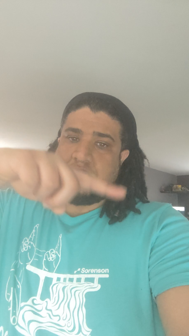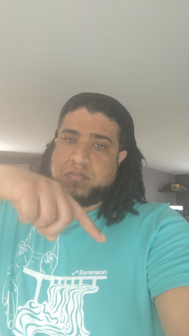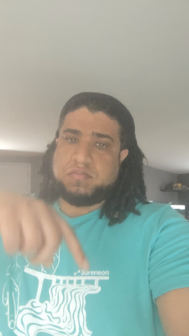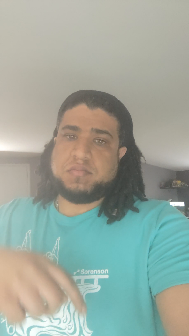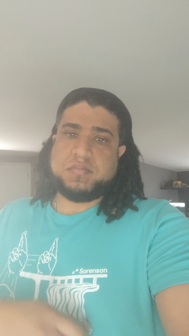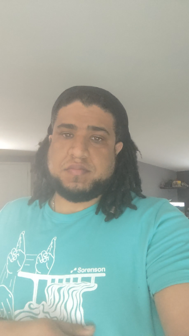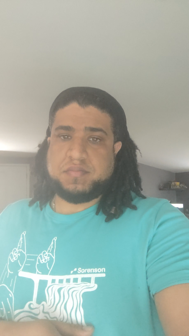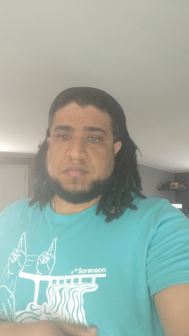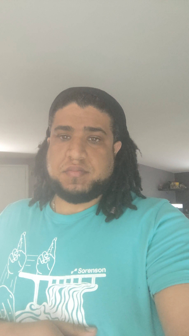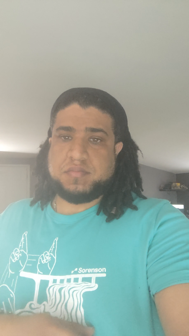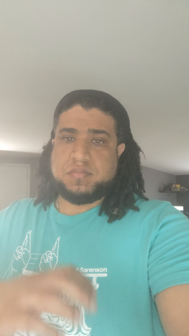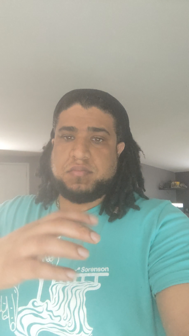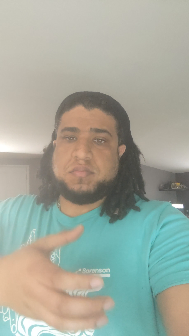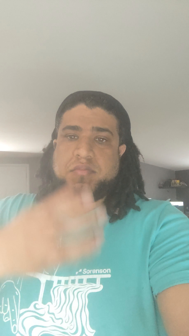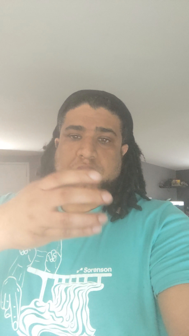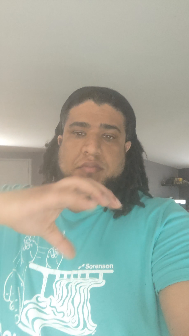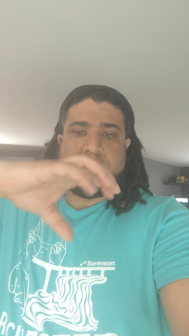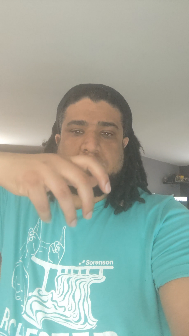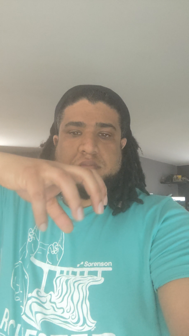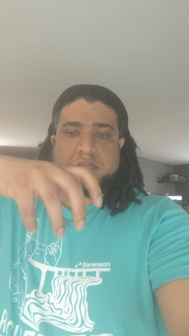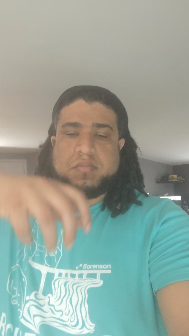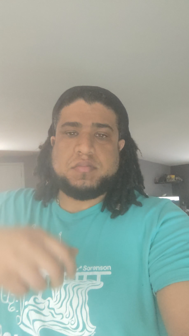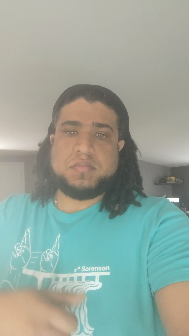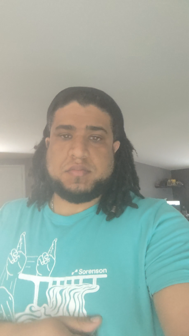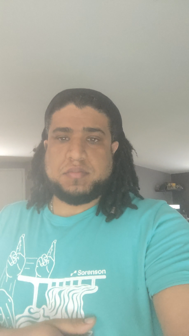jar